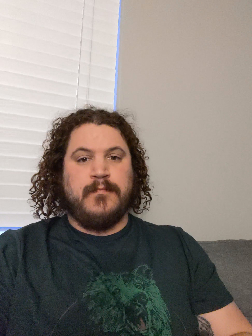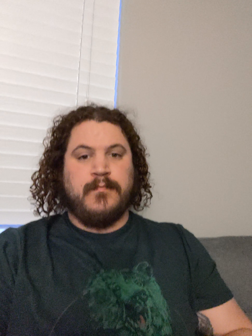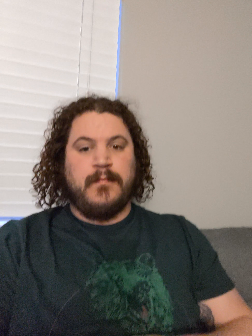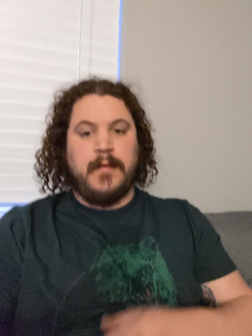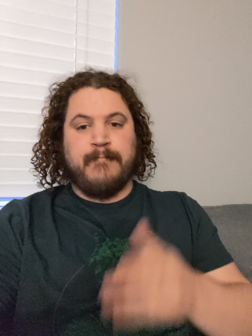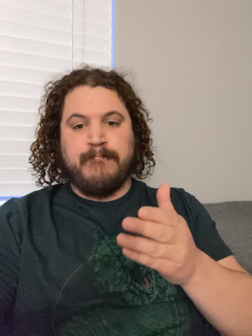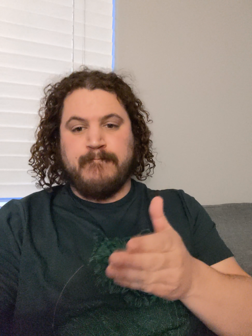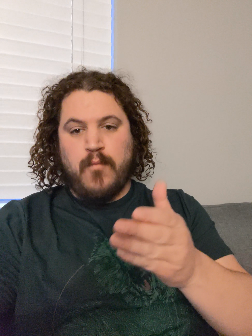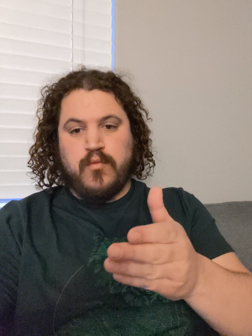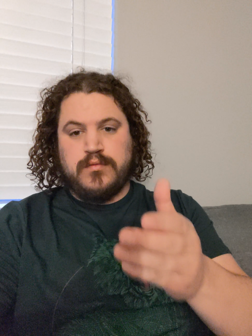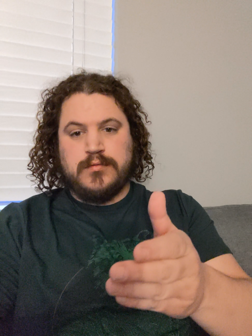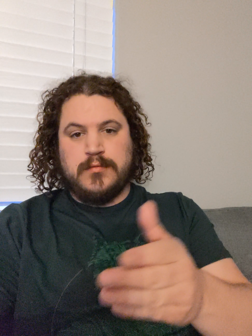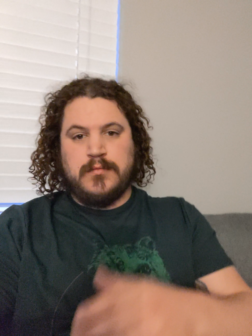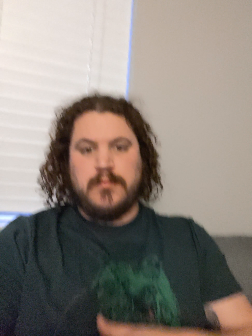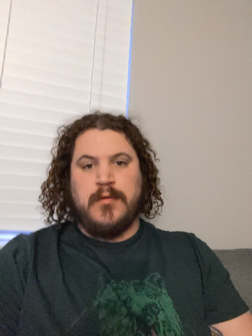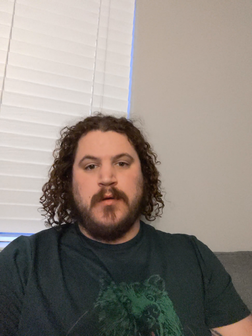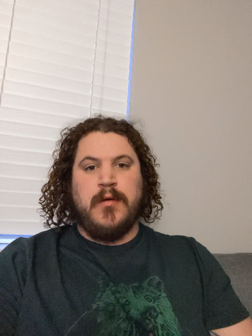boat